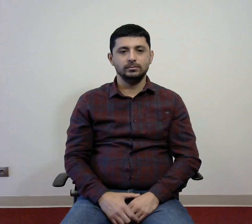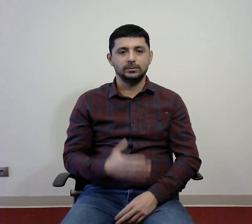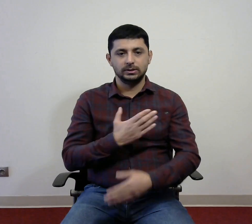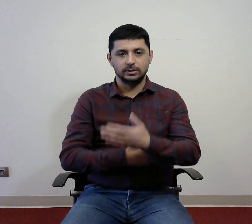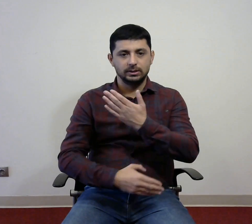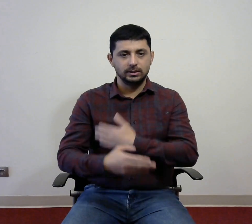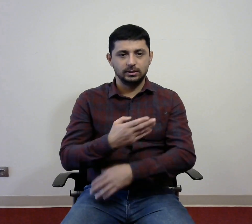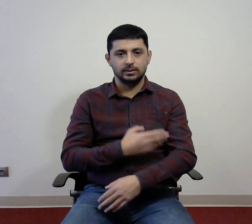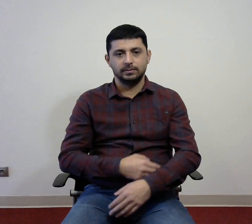əlil